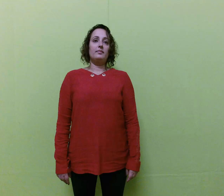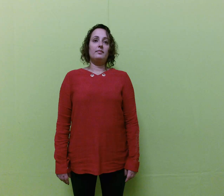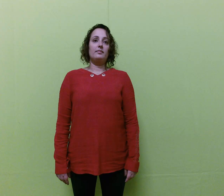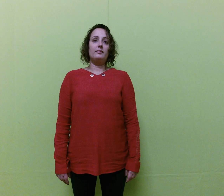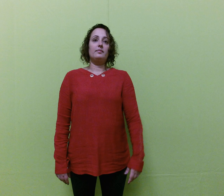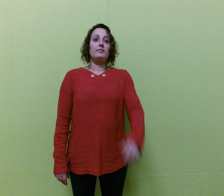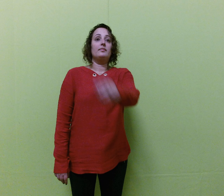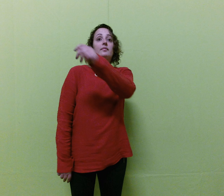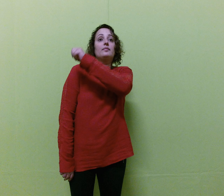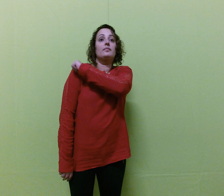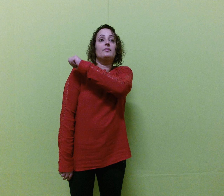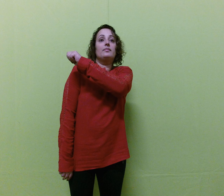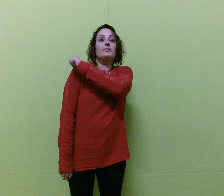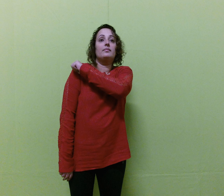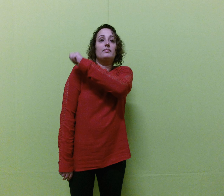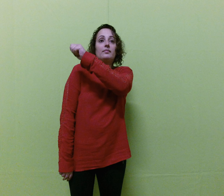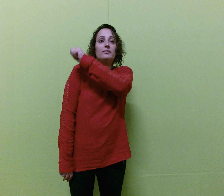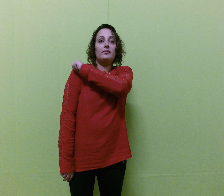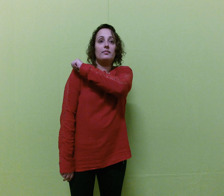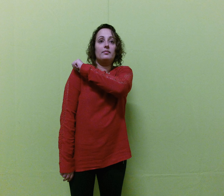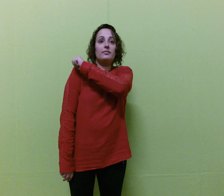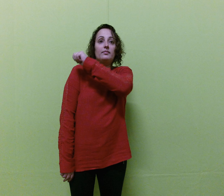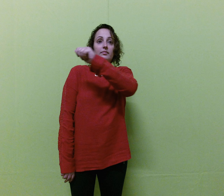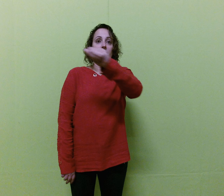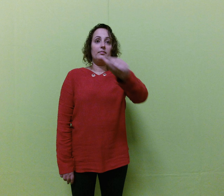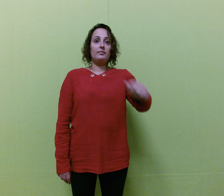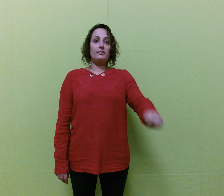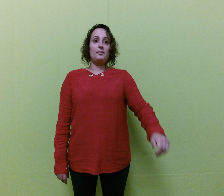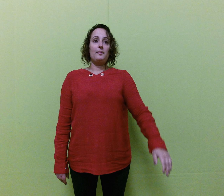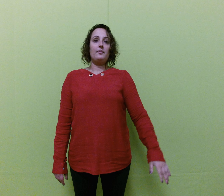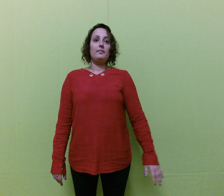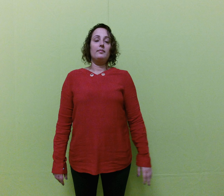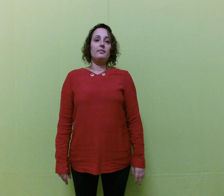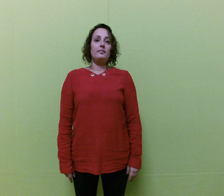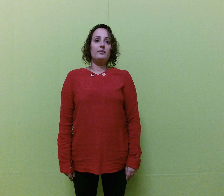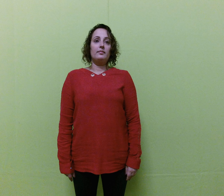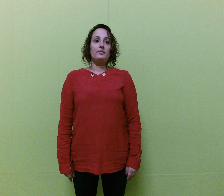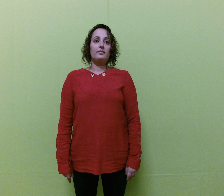aluno